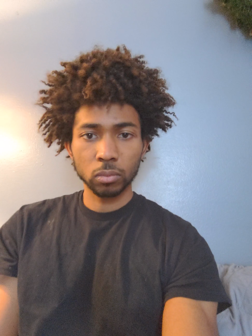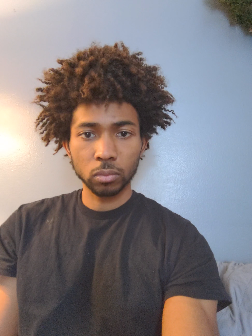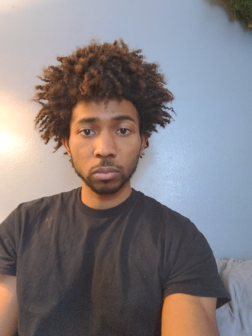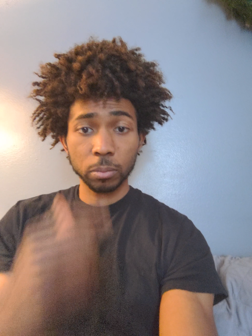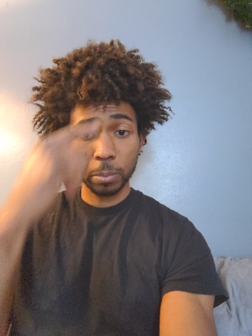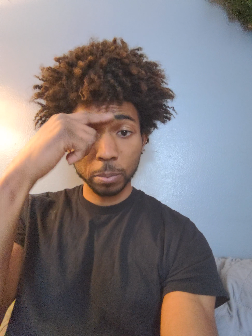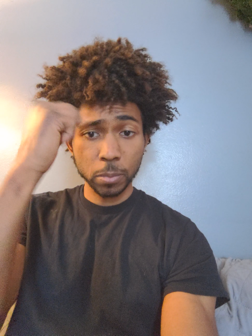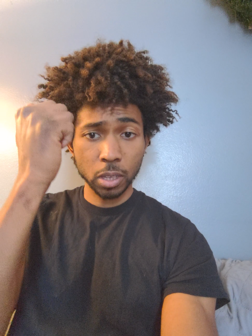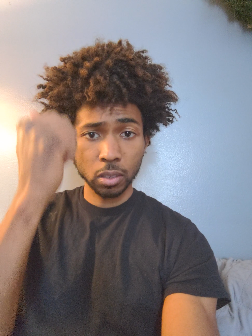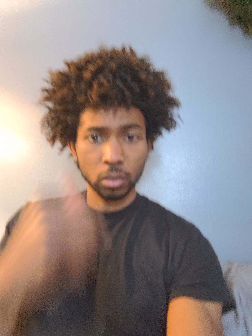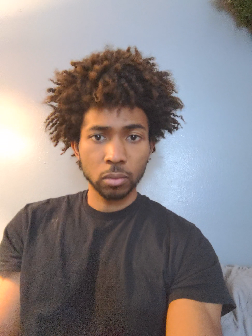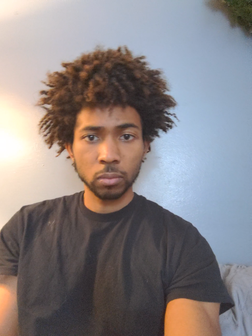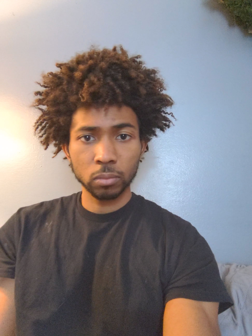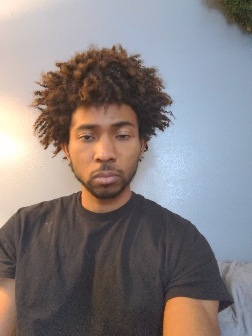because